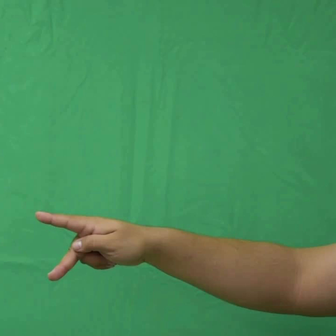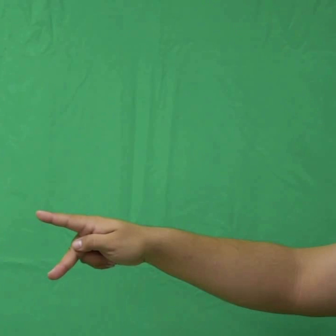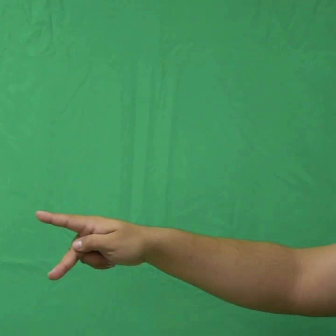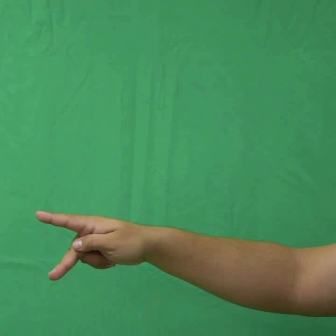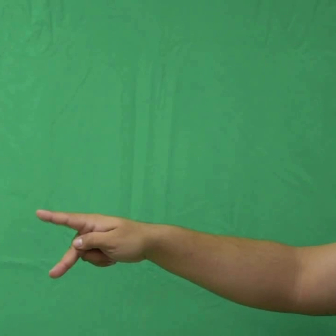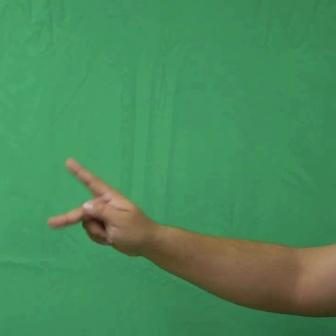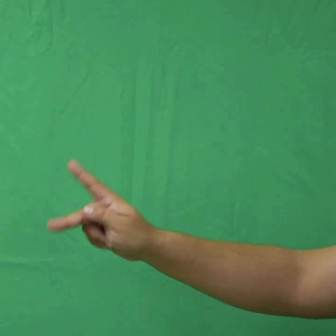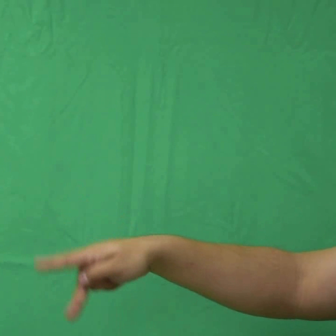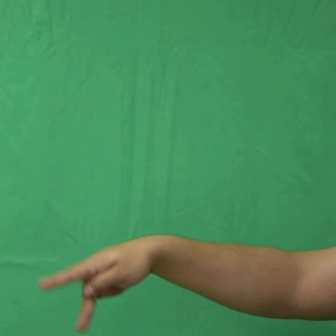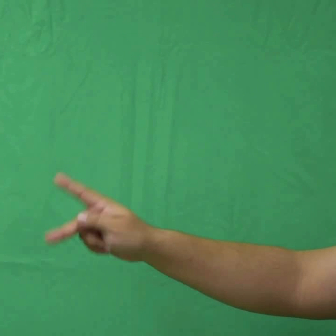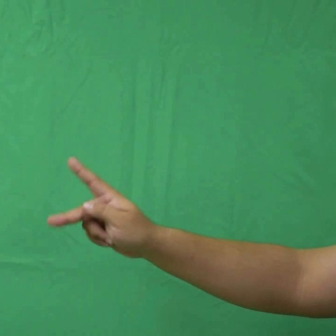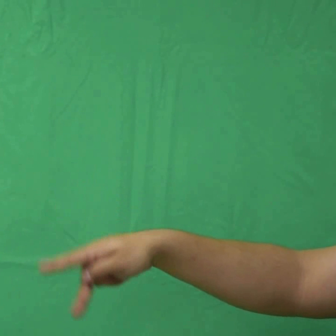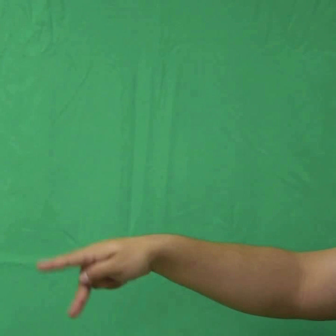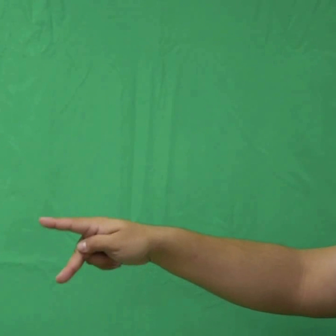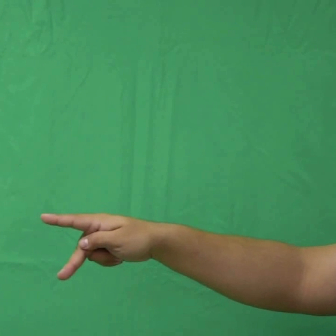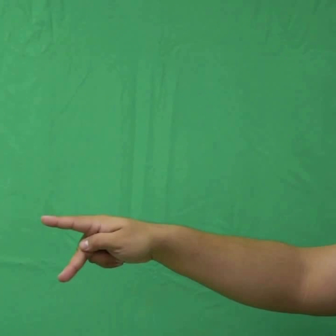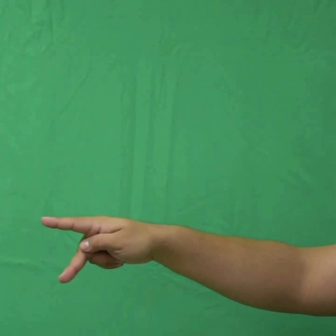K